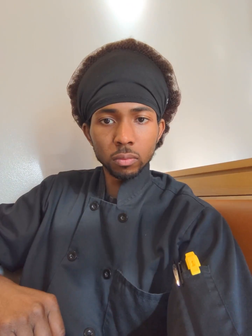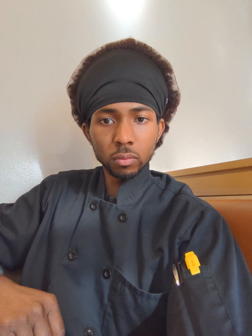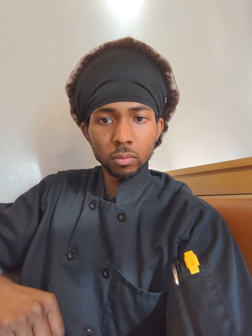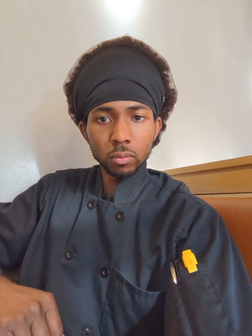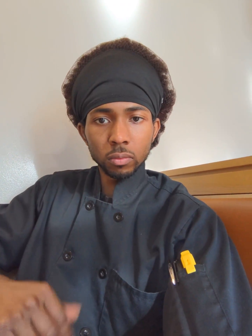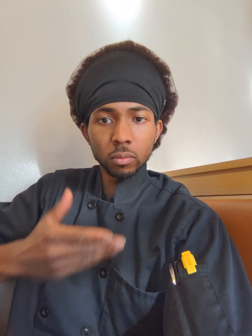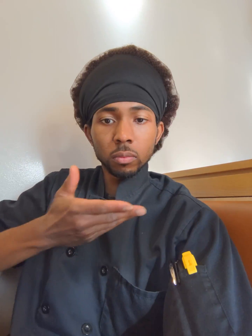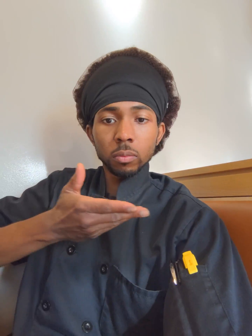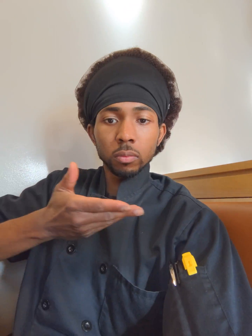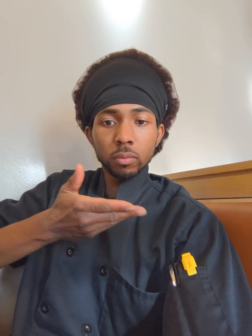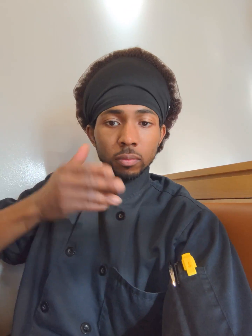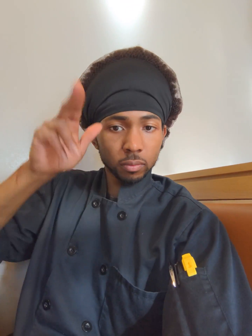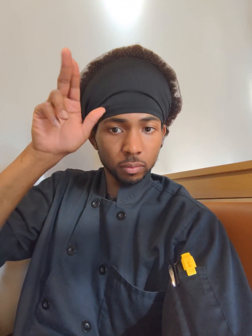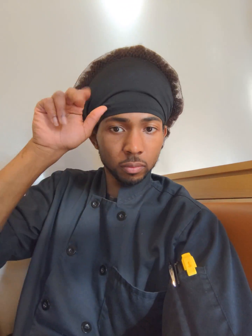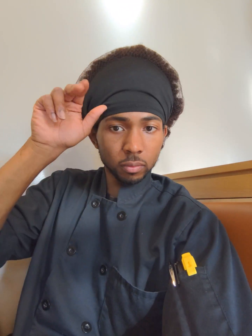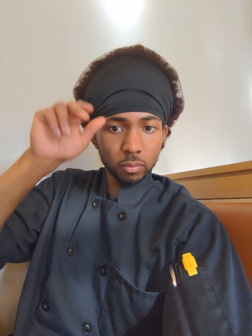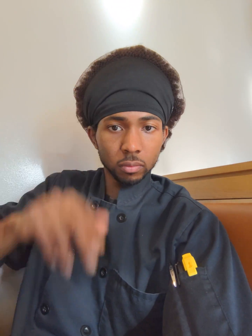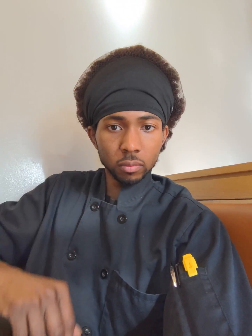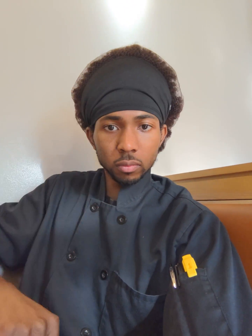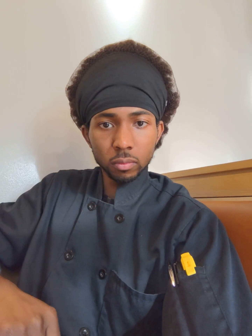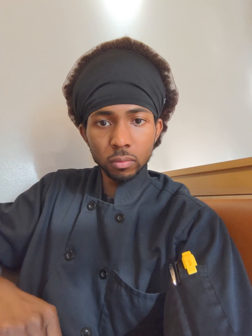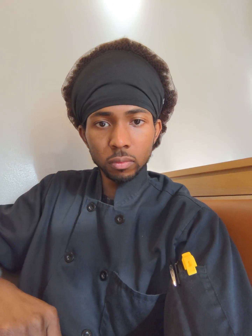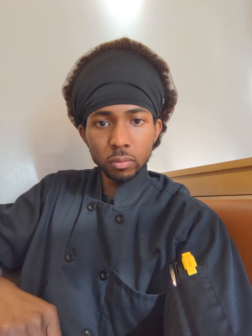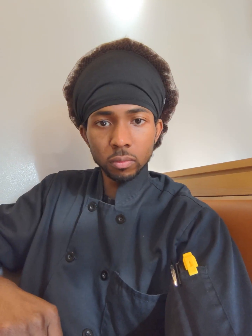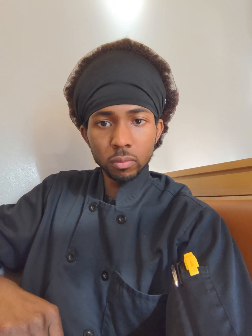pony